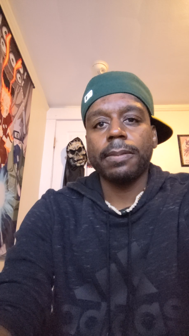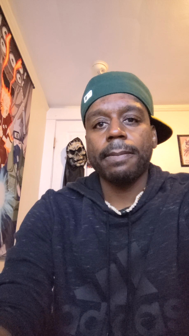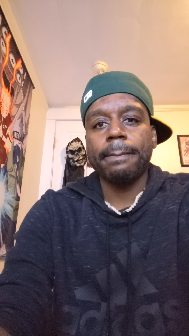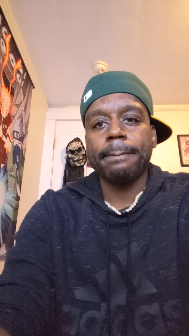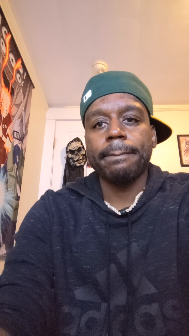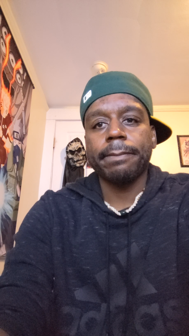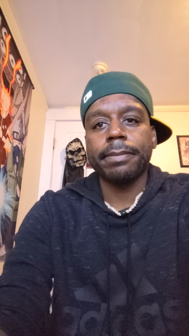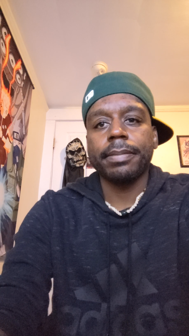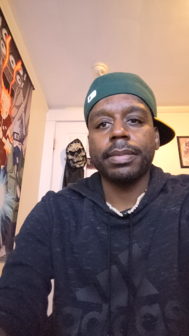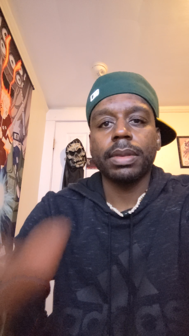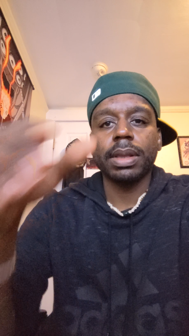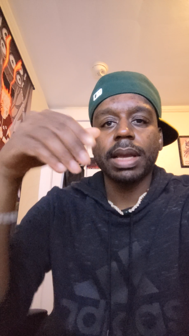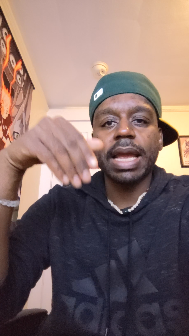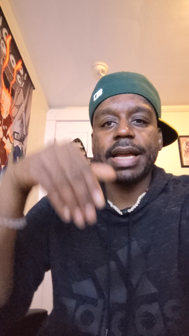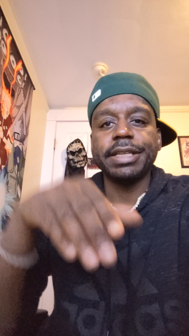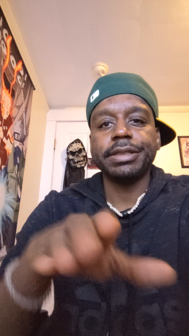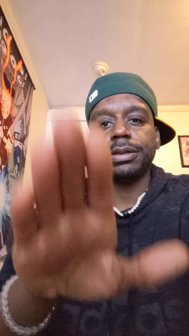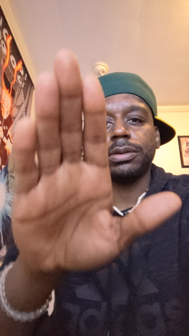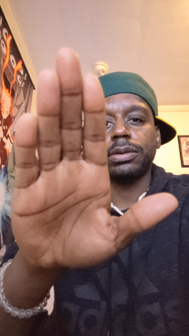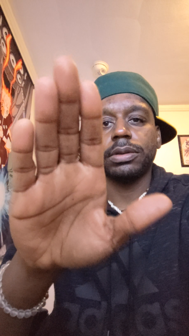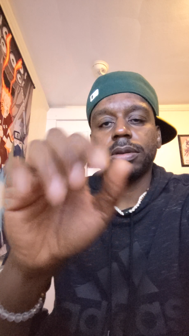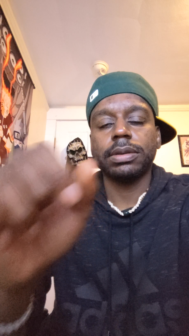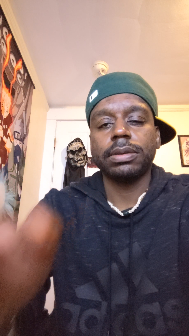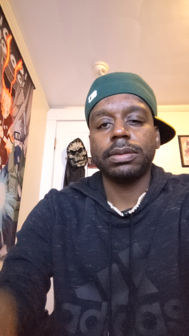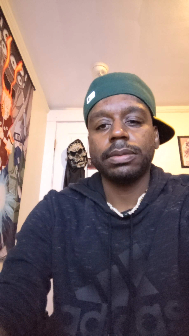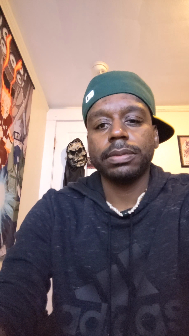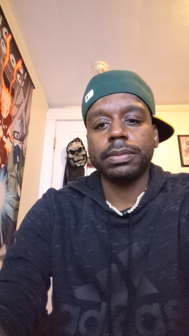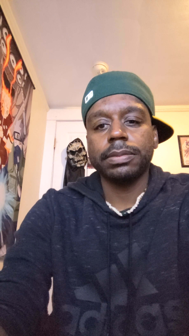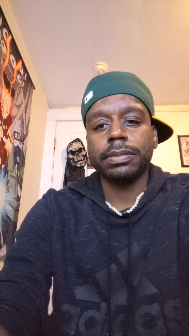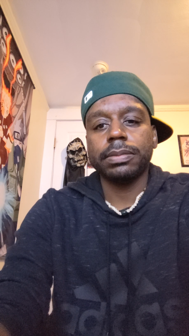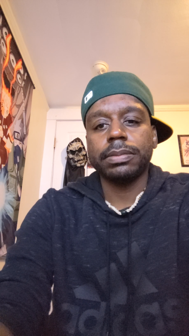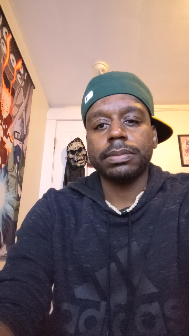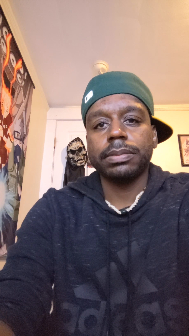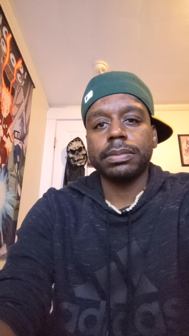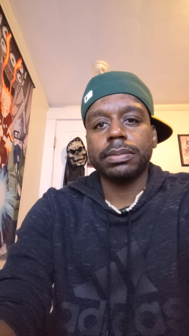enter